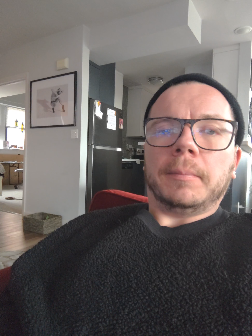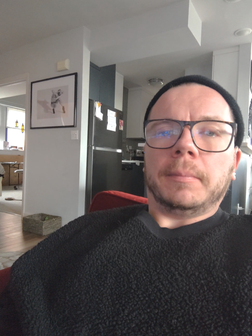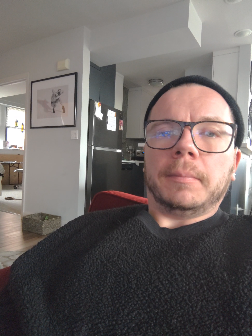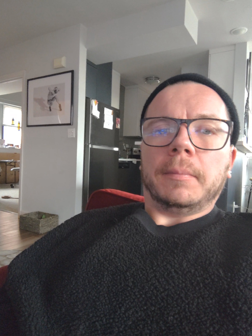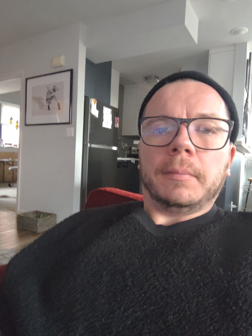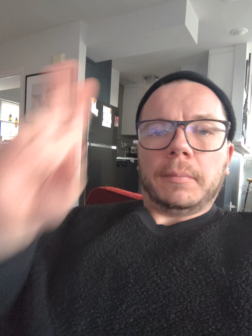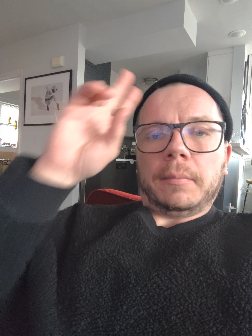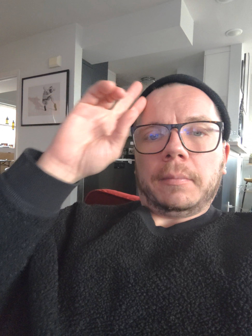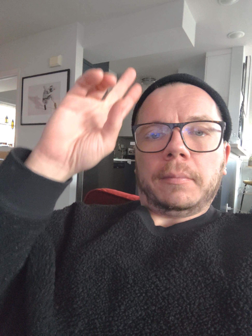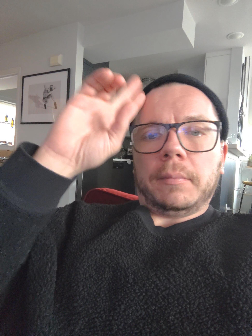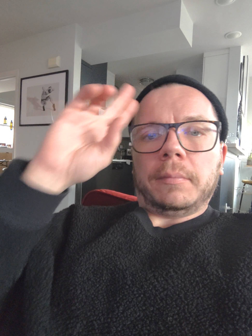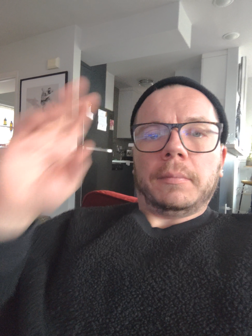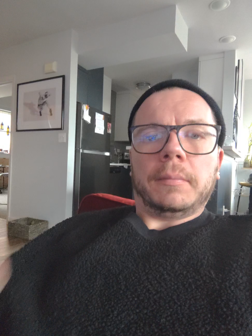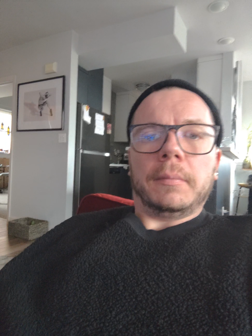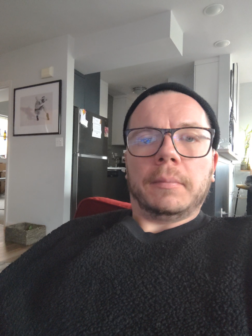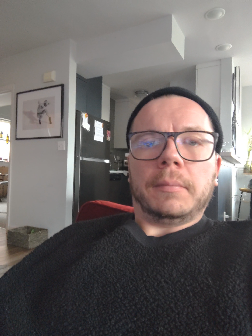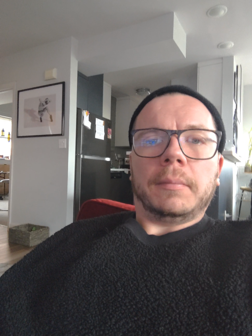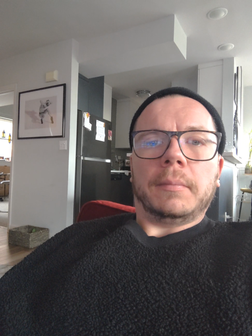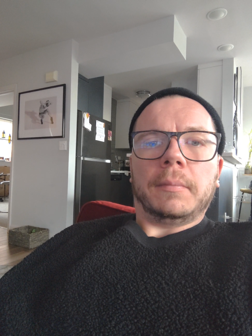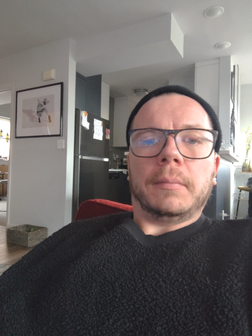uncle